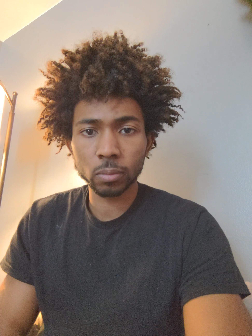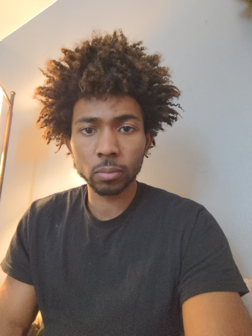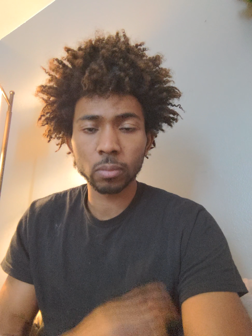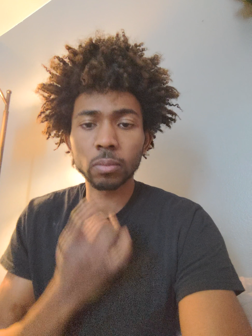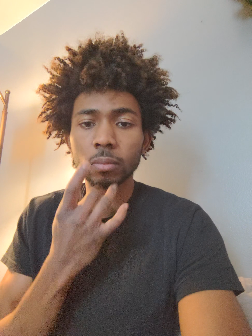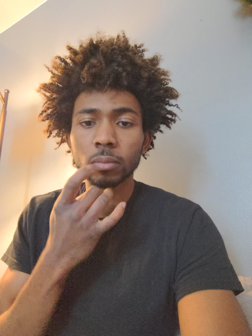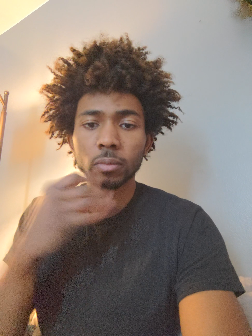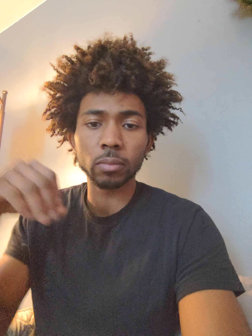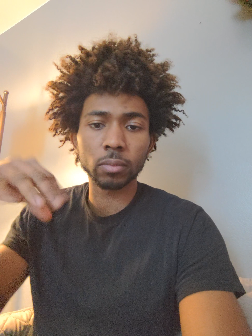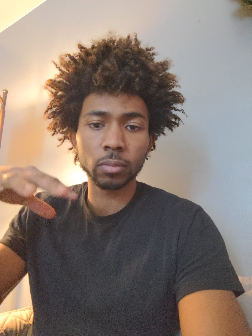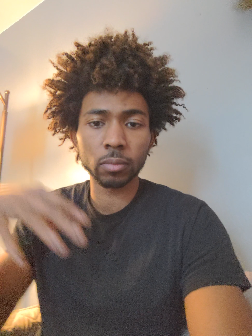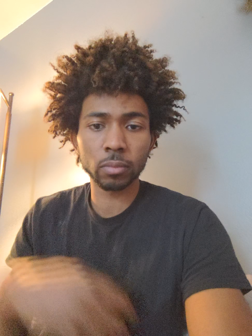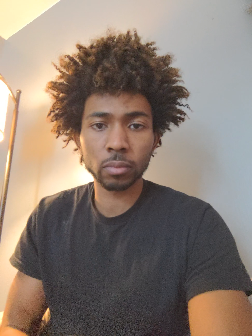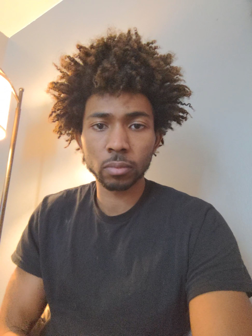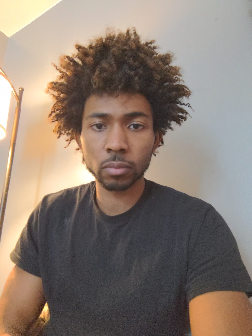lamp